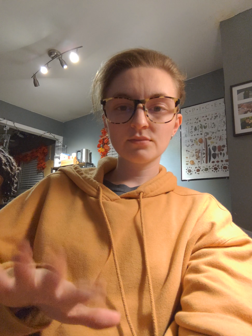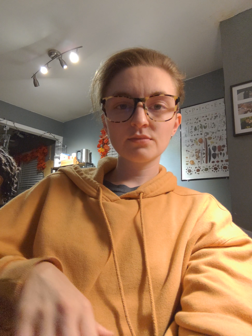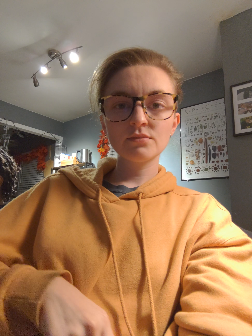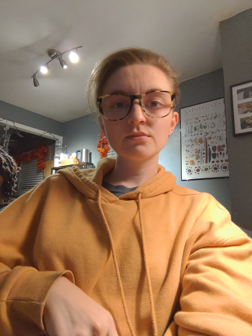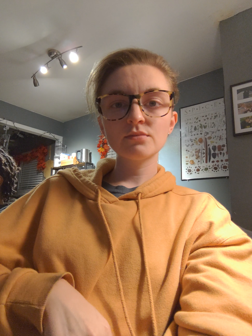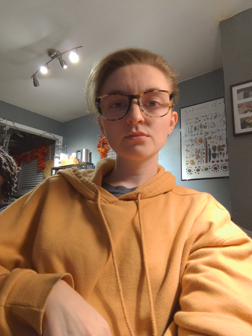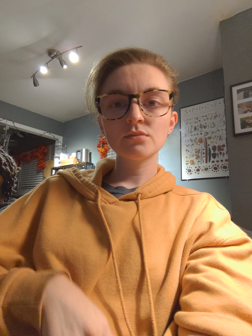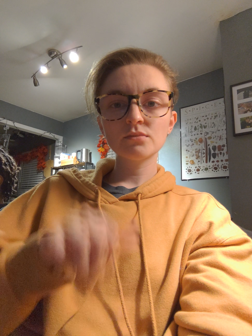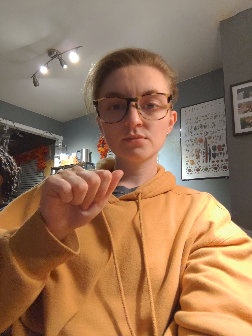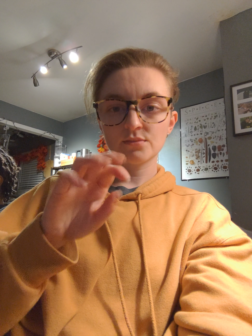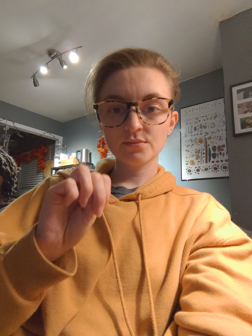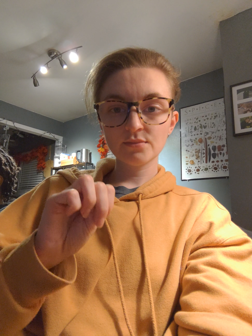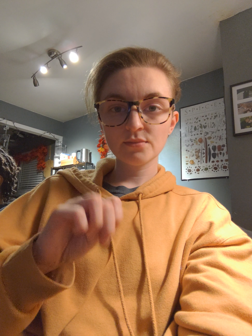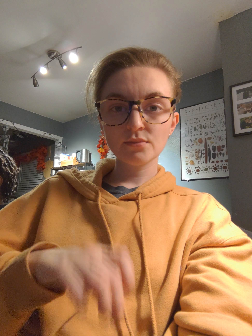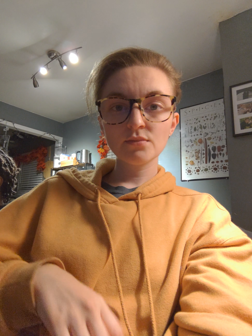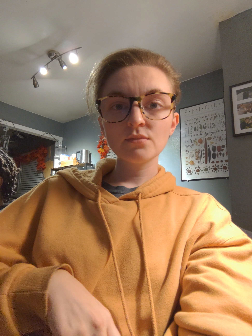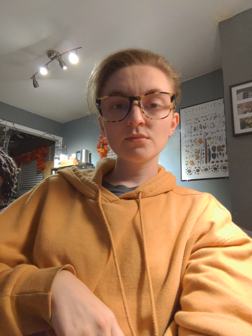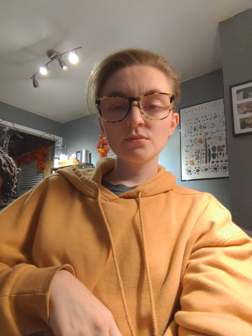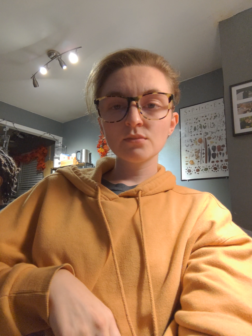am